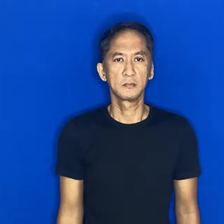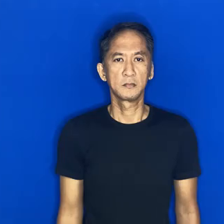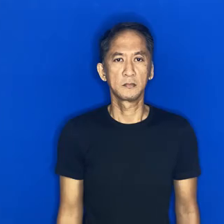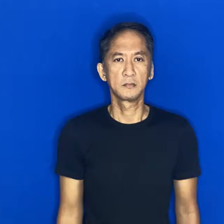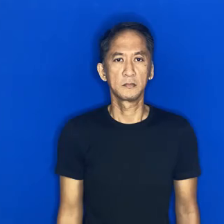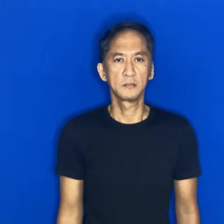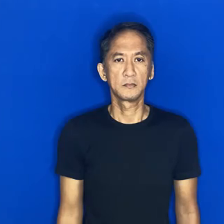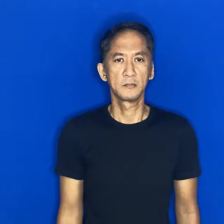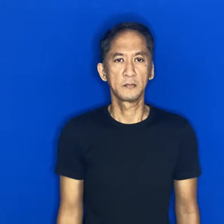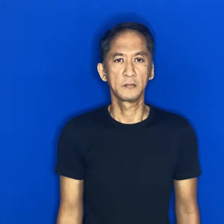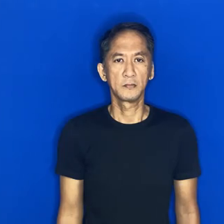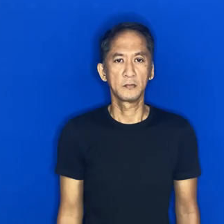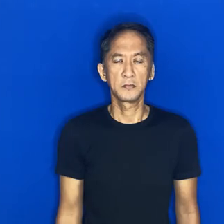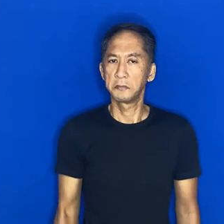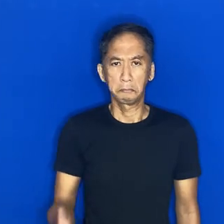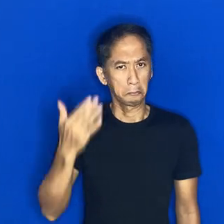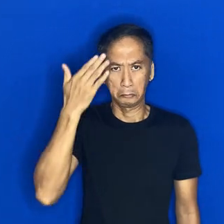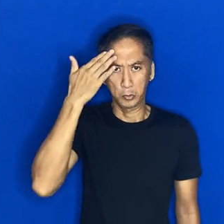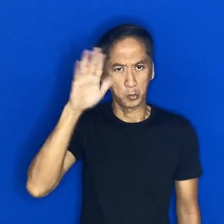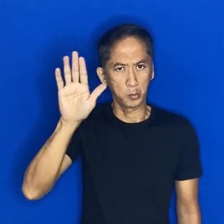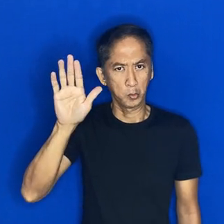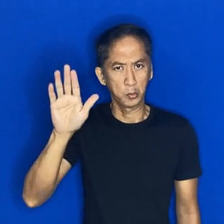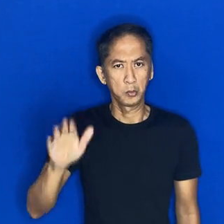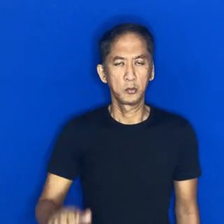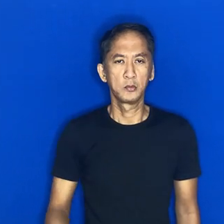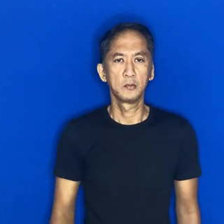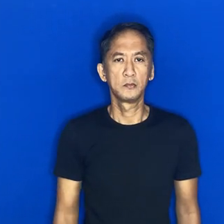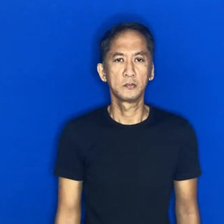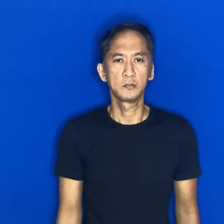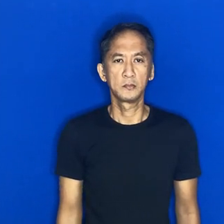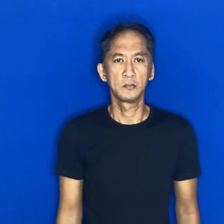don’t know